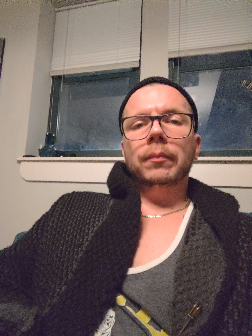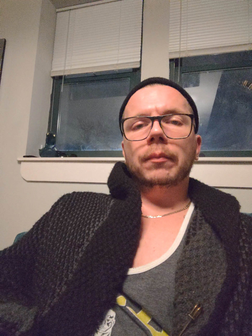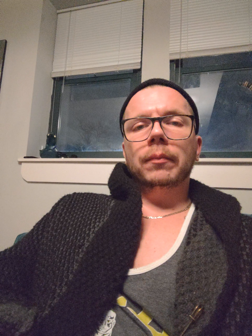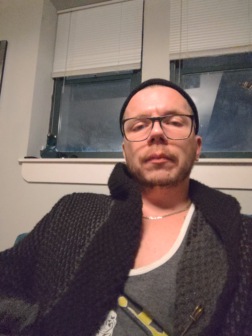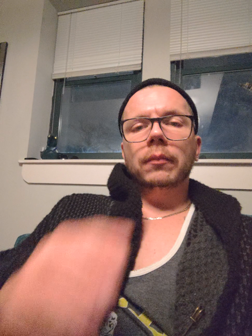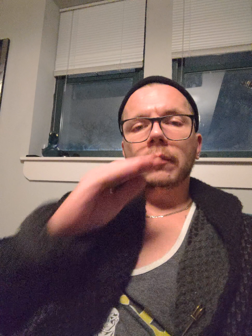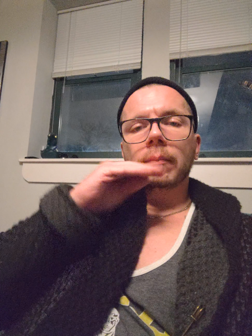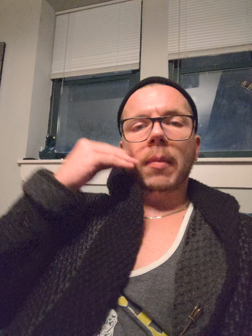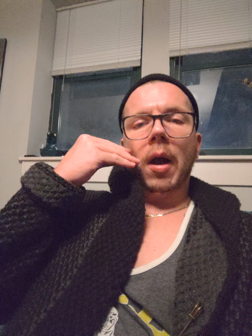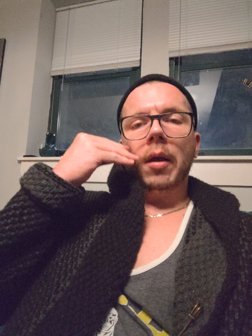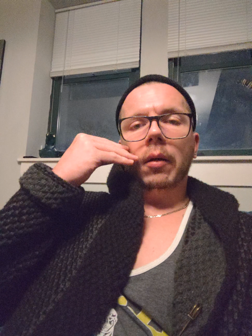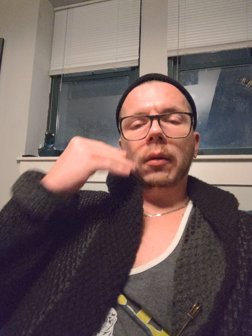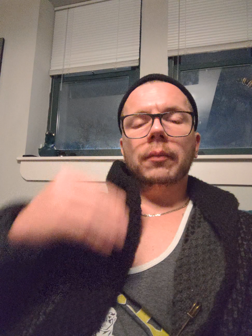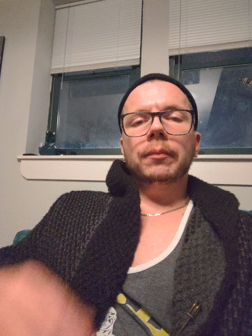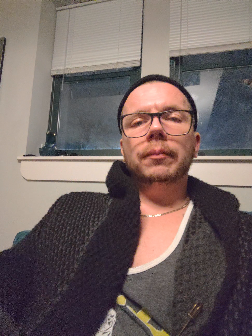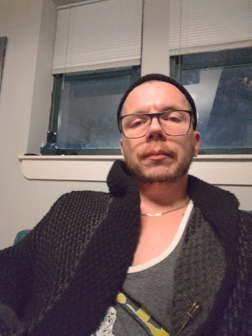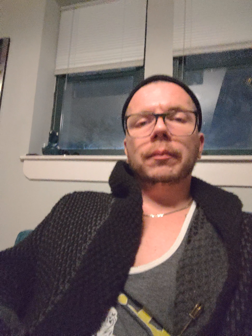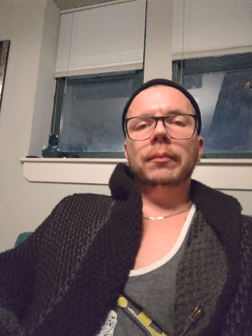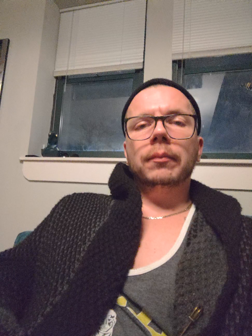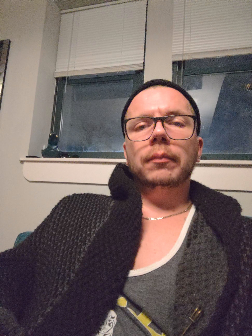smile